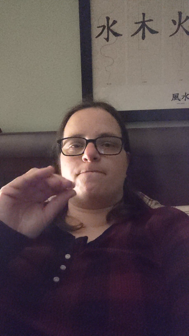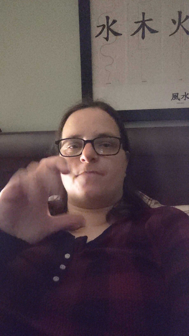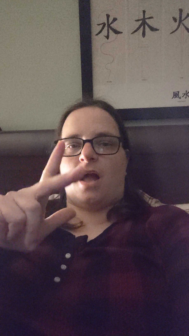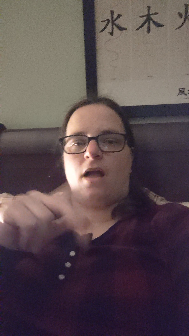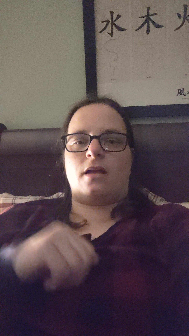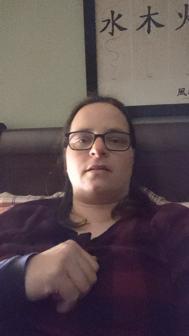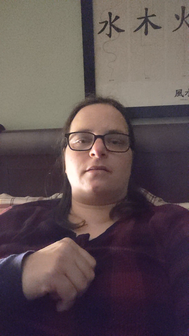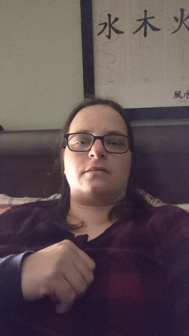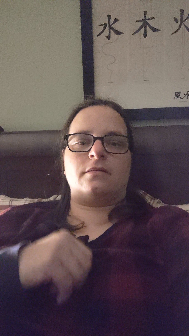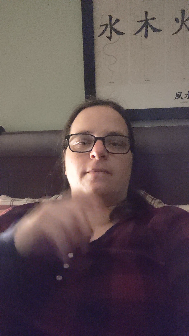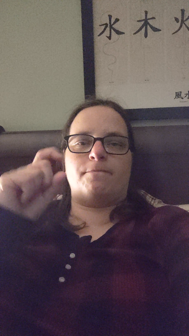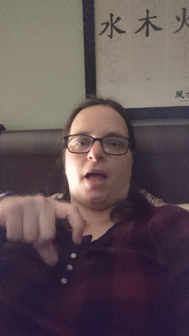must